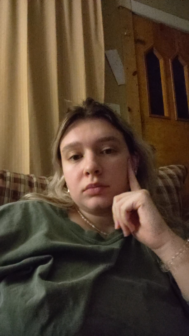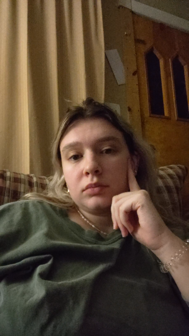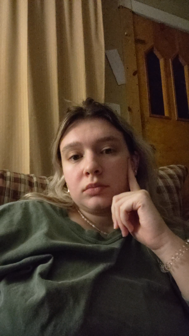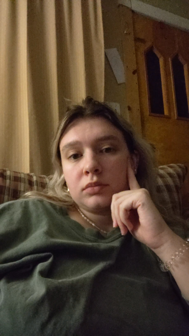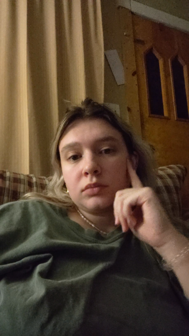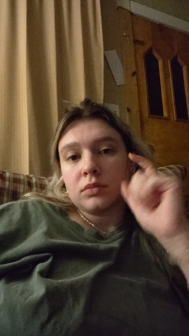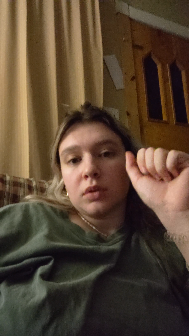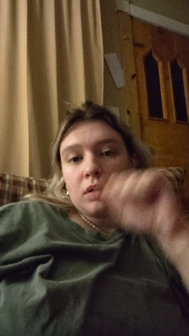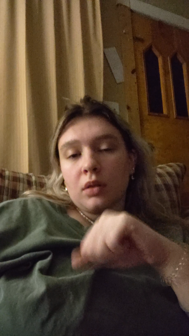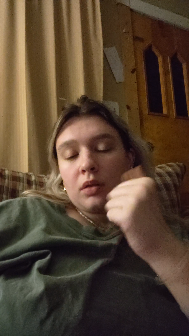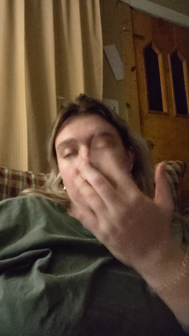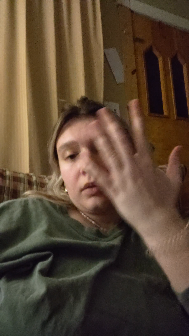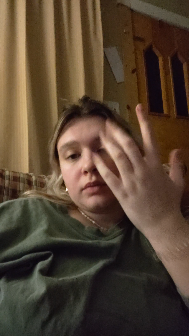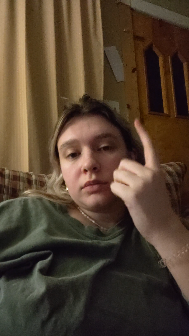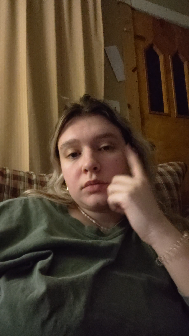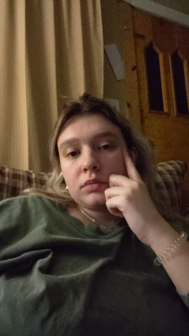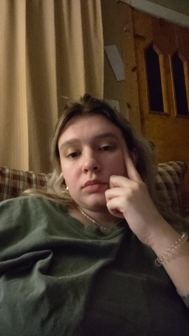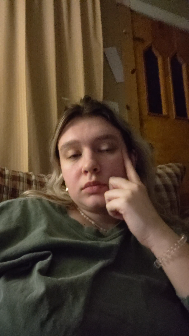gloves